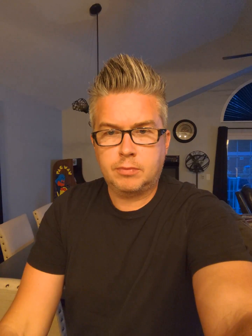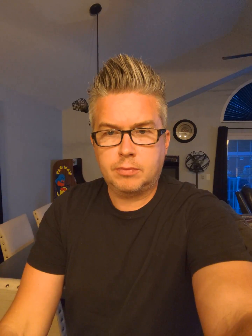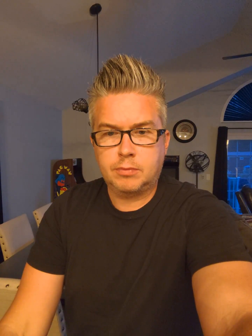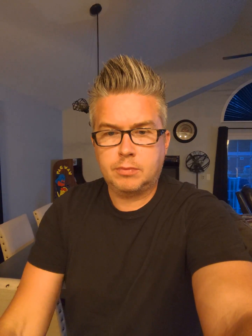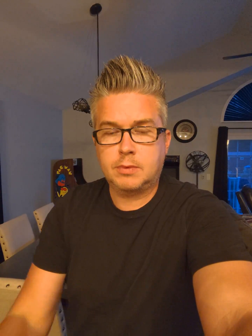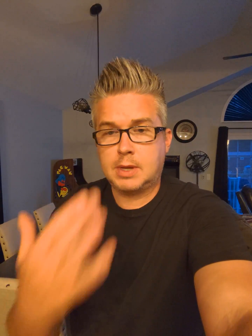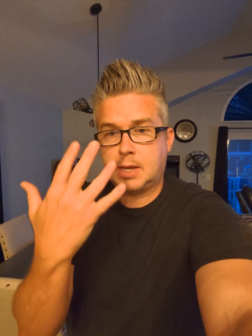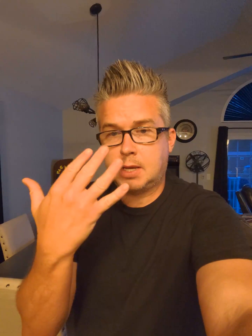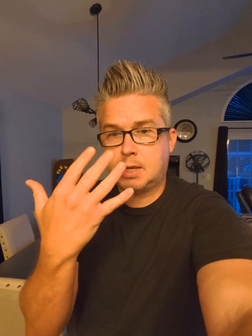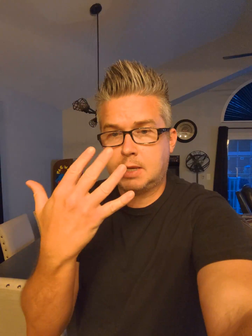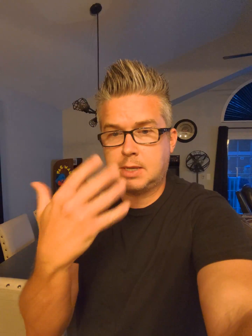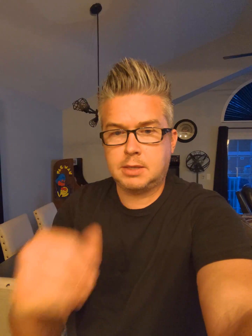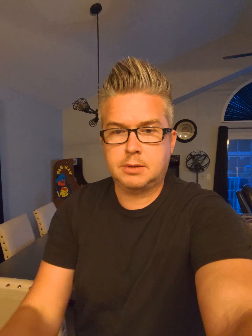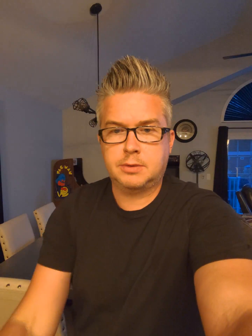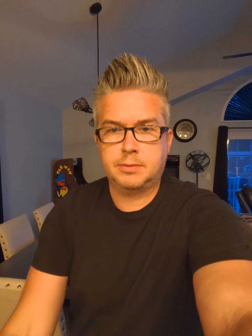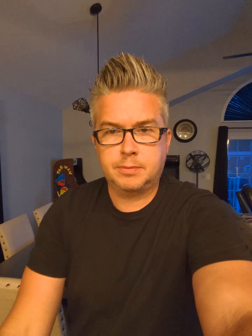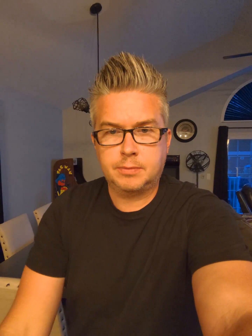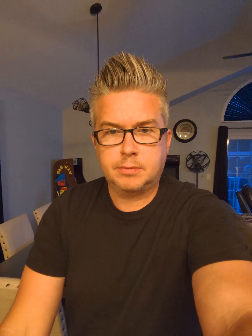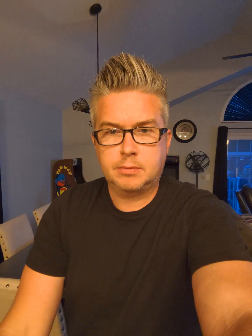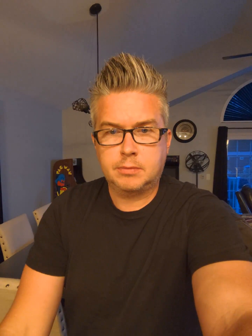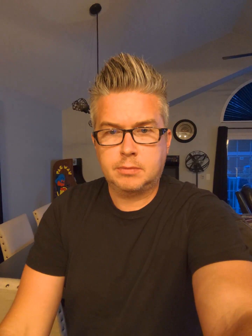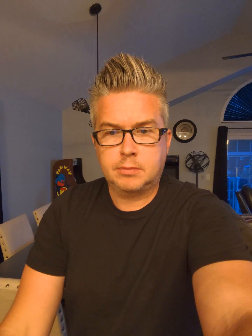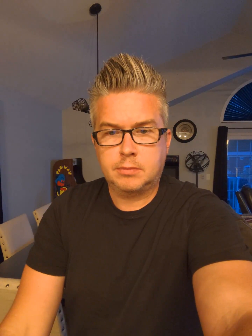hand